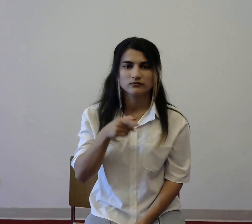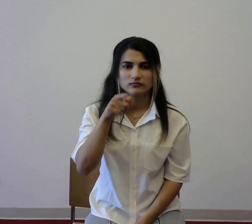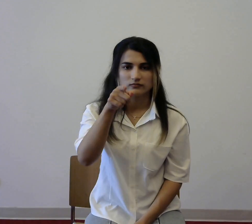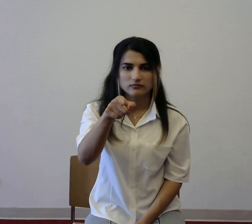sən